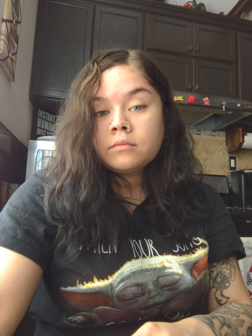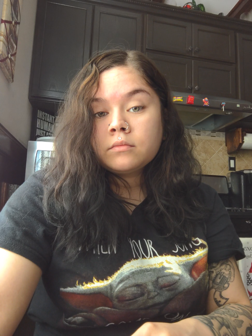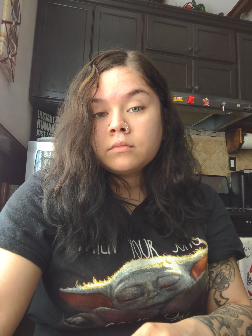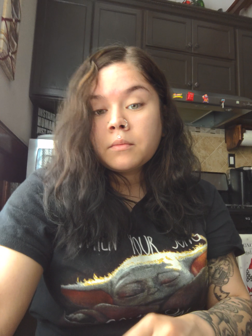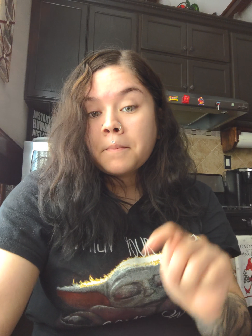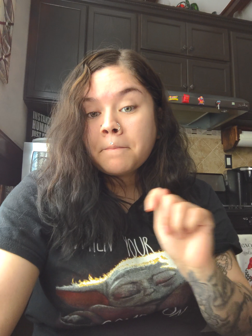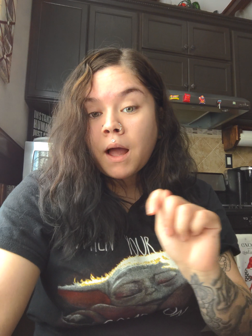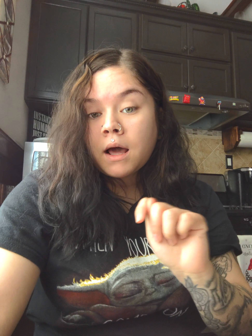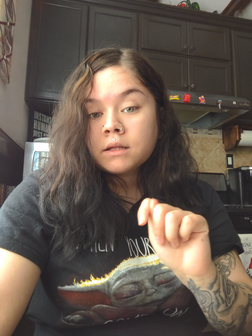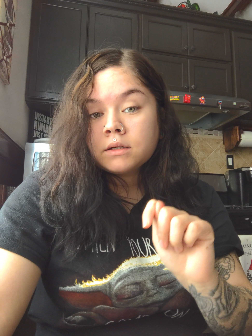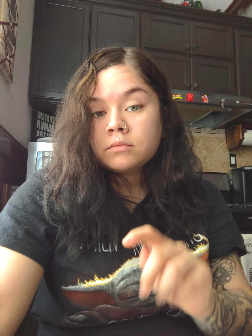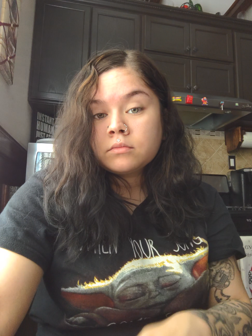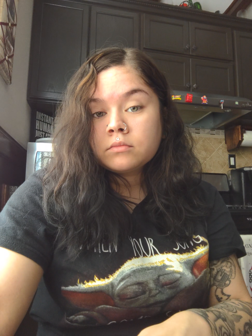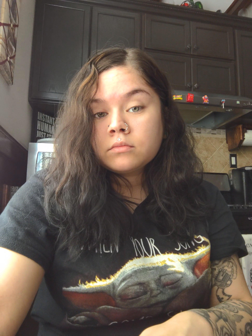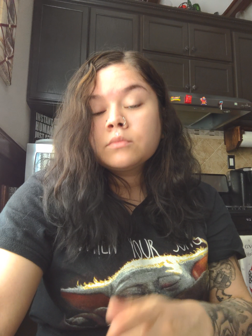potty